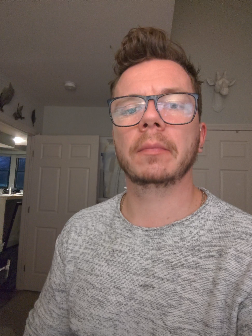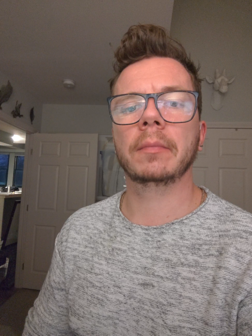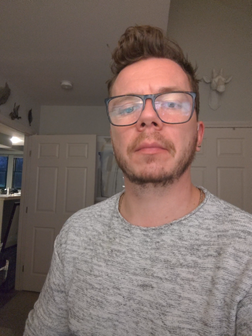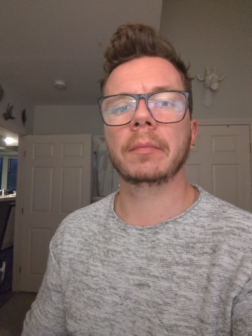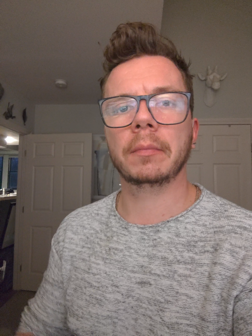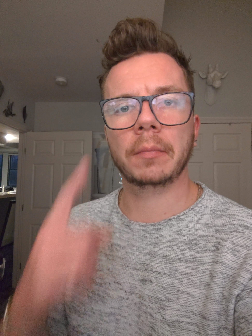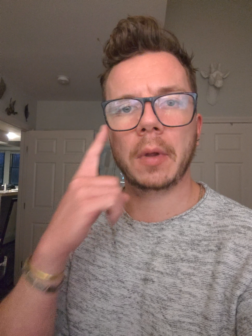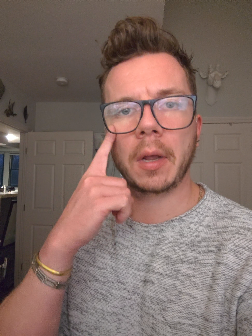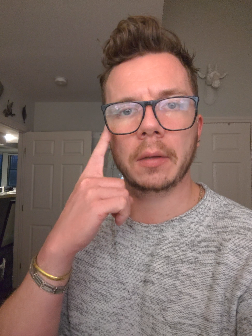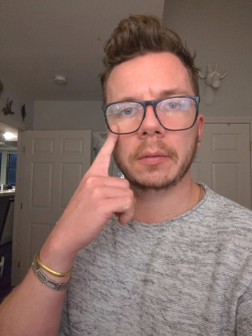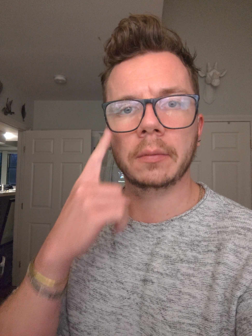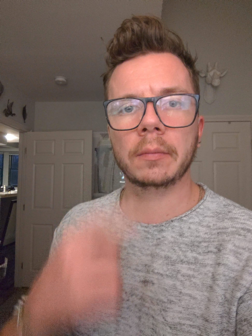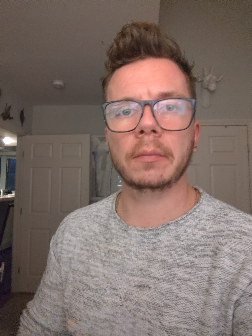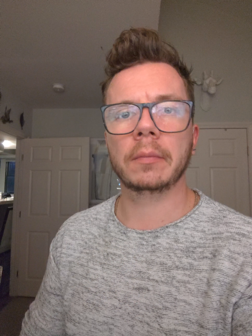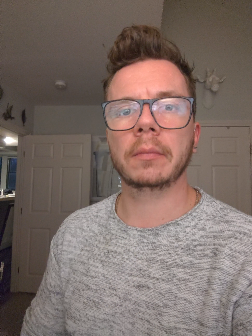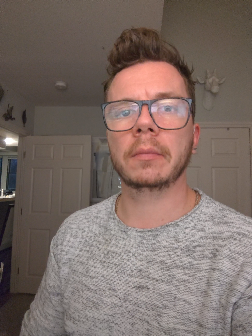eye